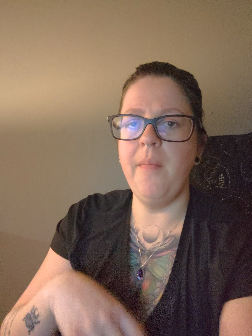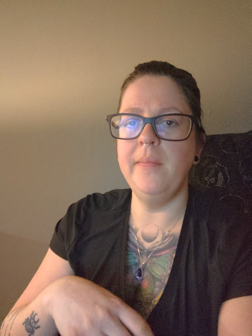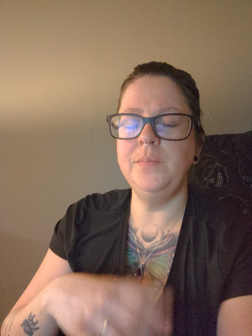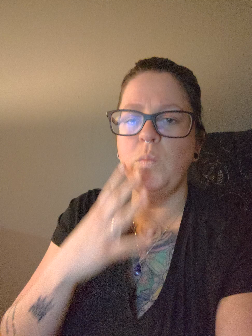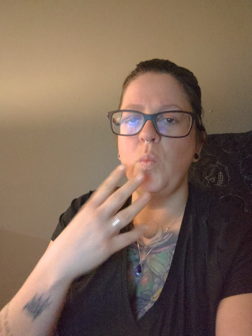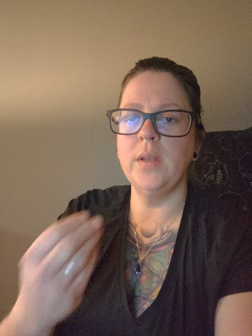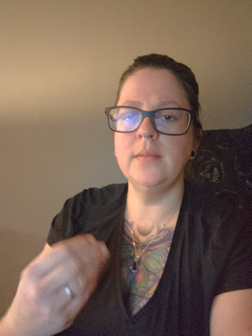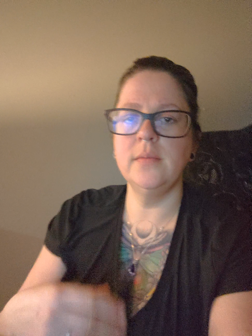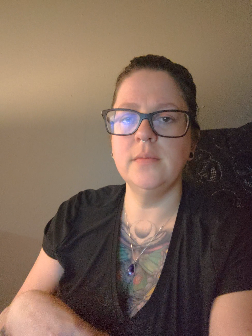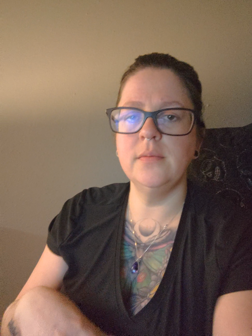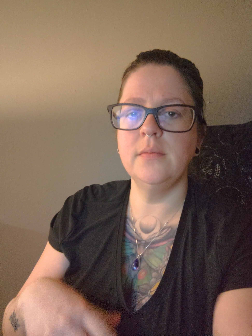wet